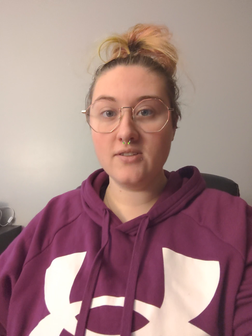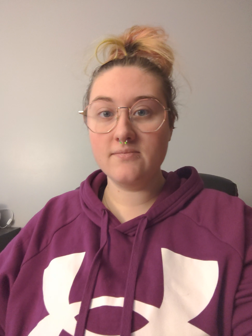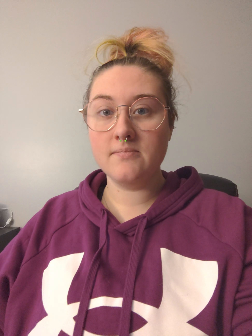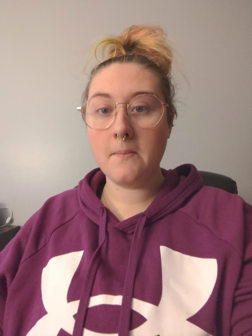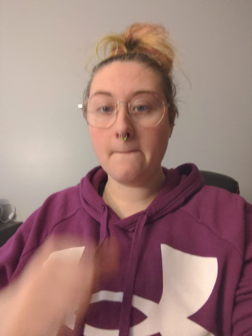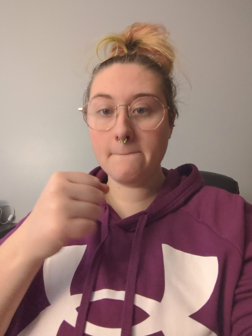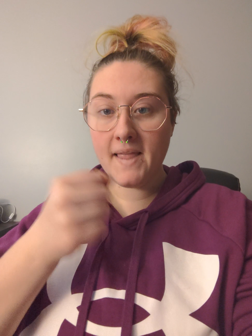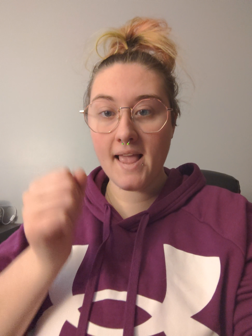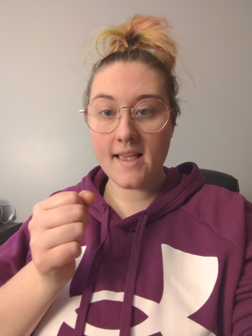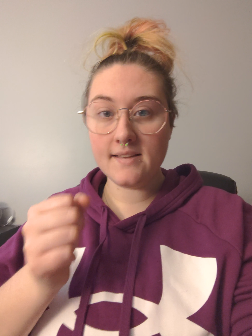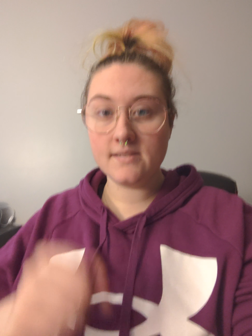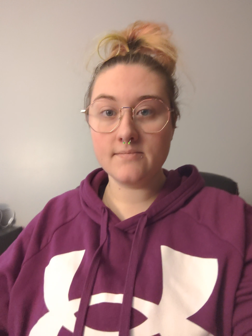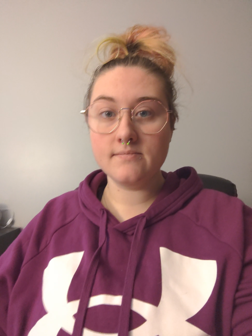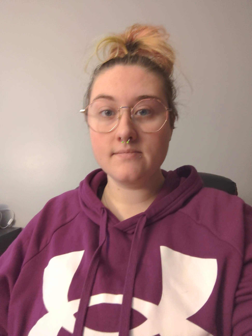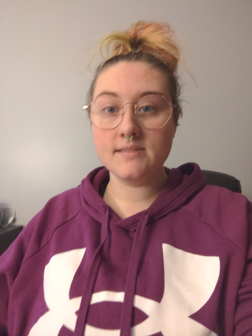make